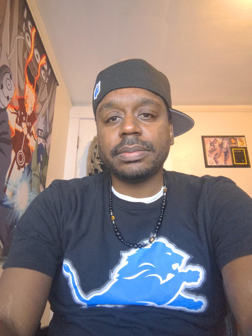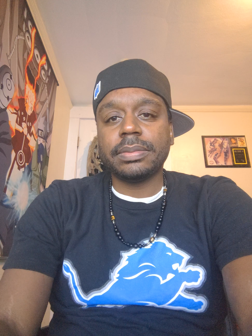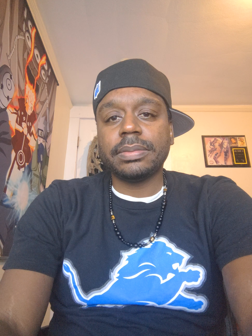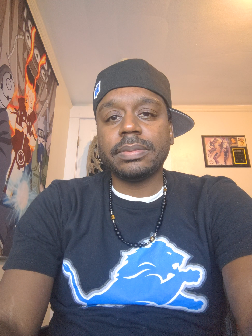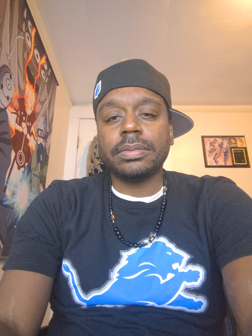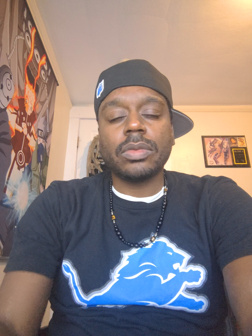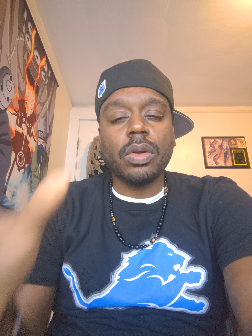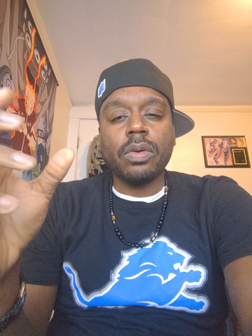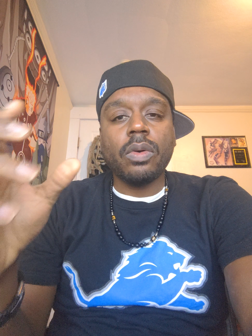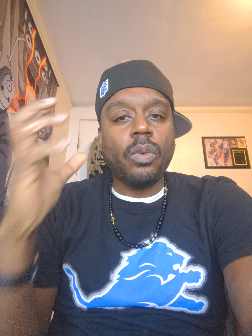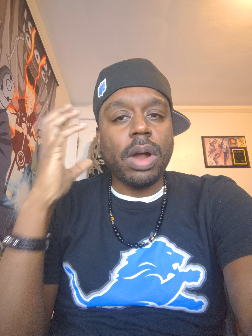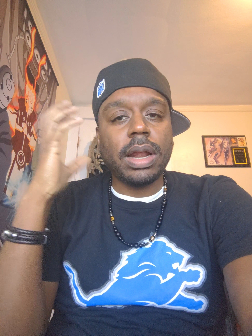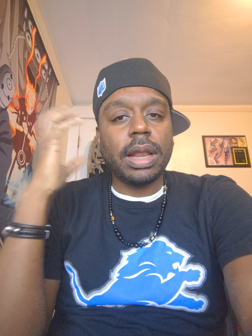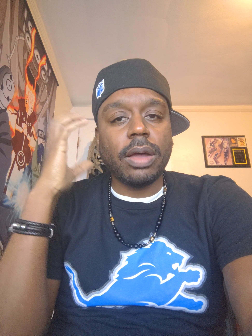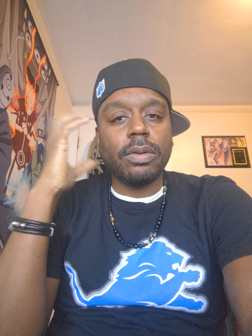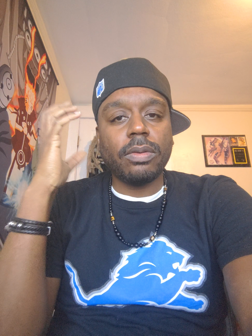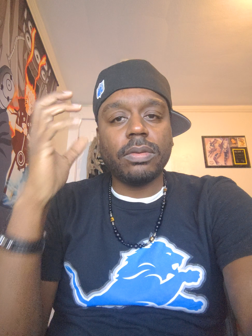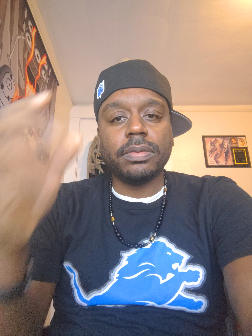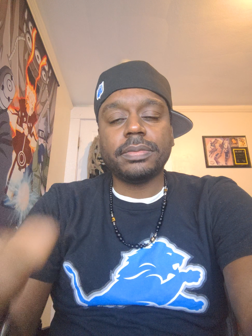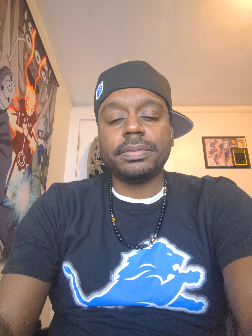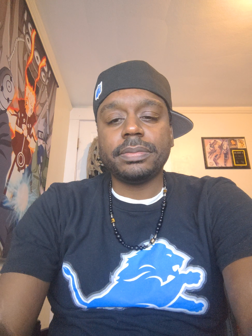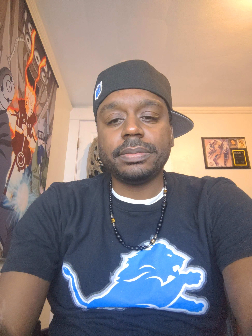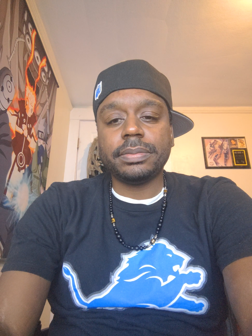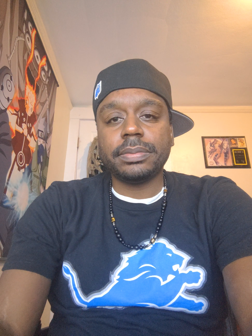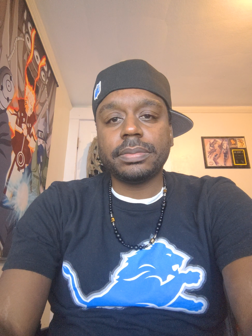radio